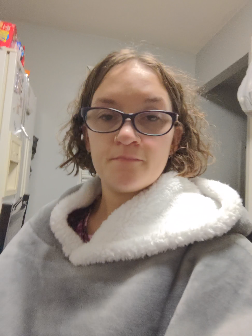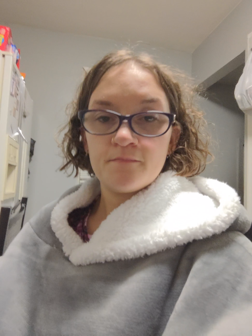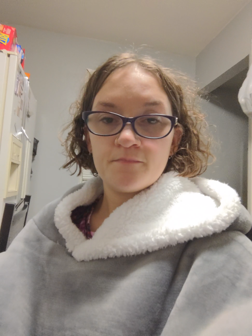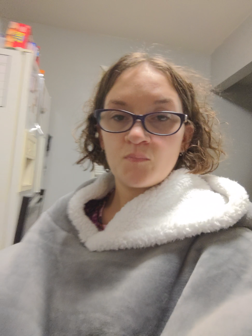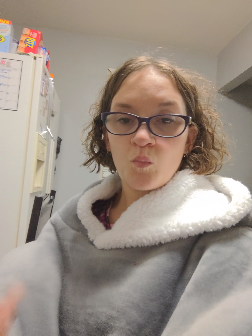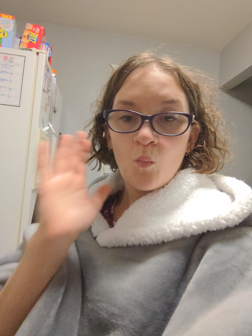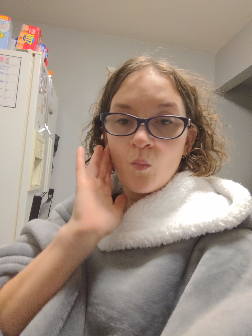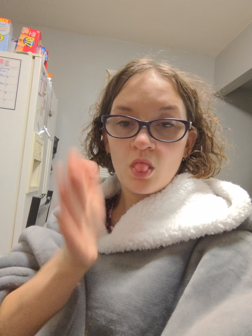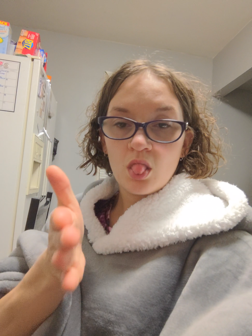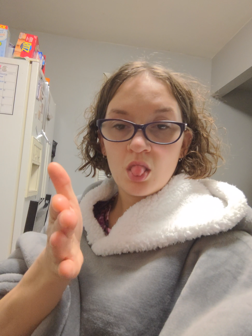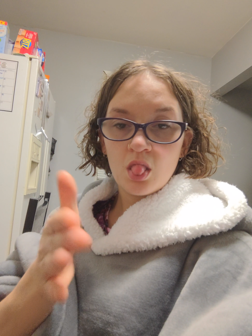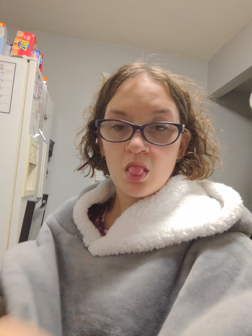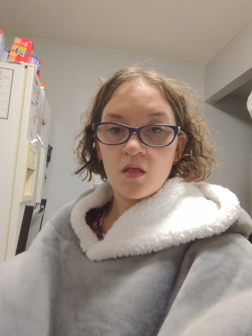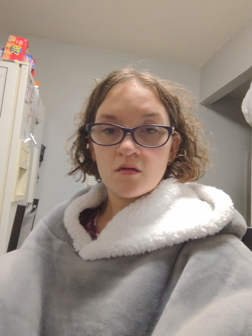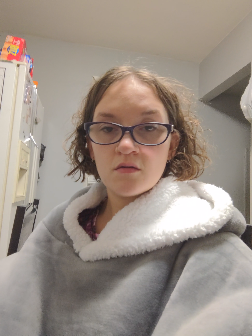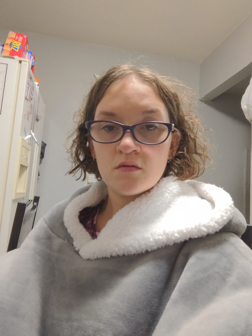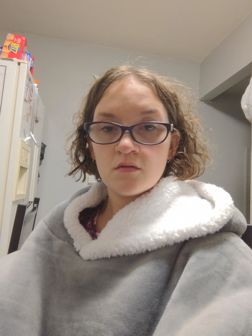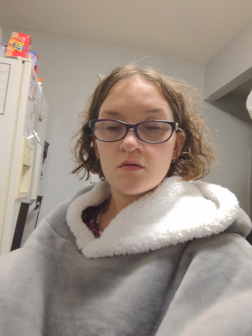will